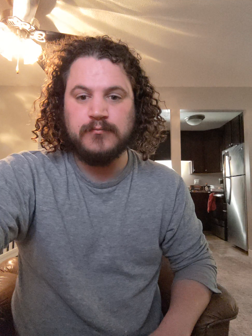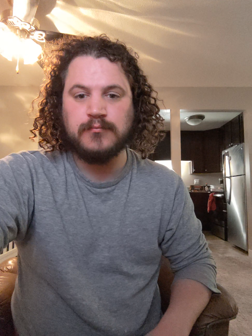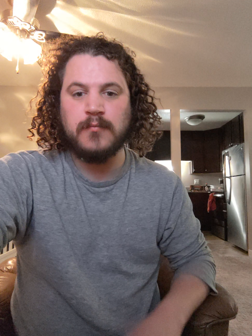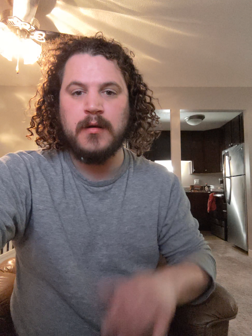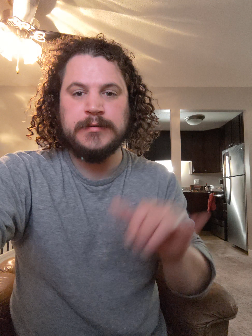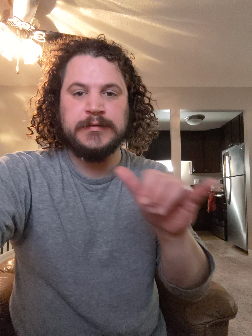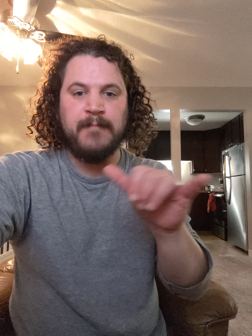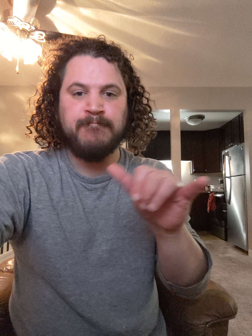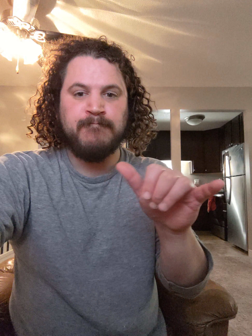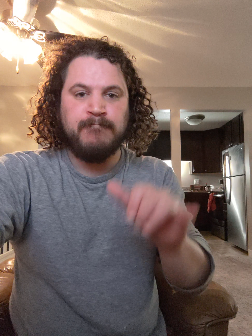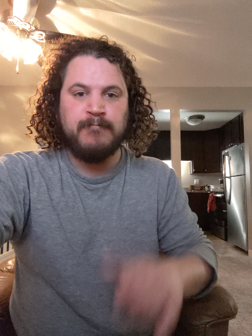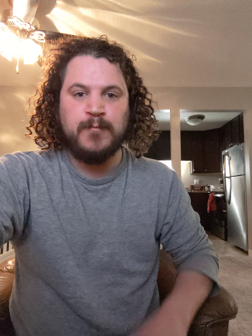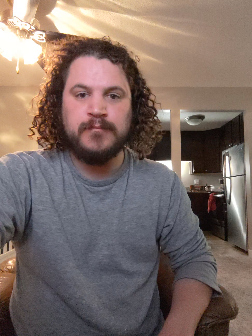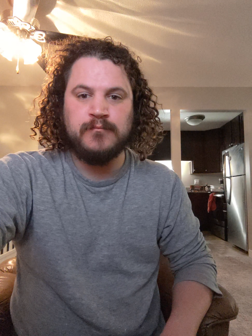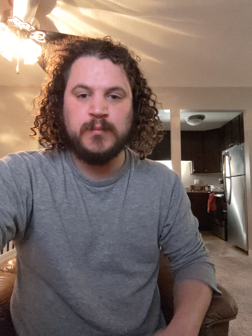same